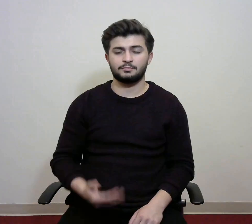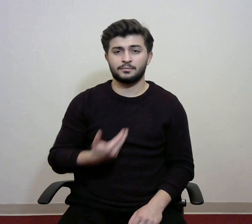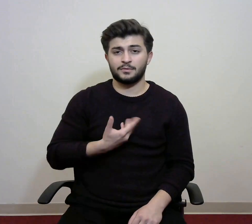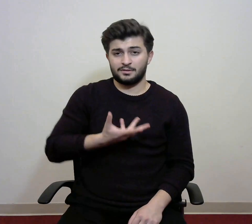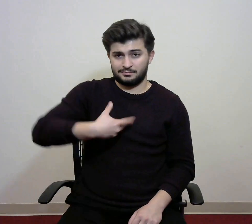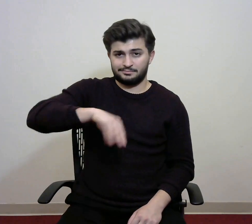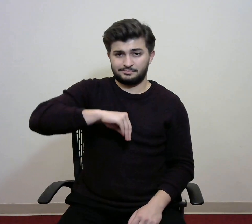biz